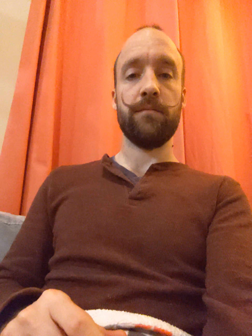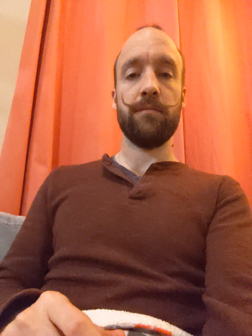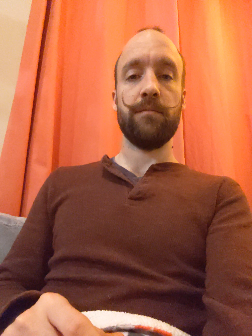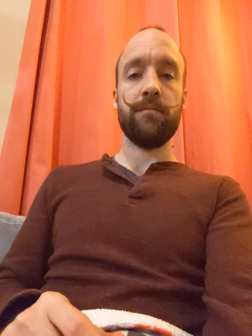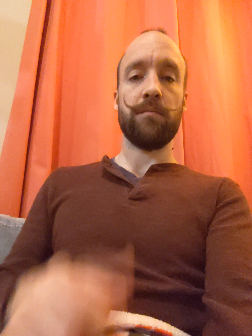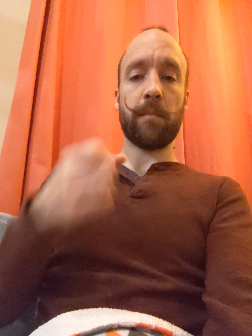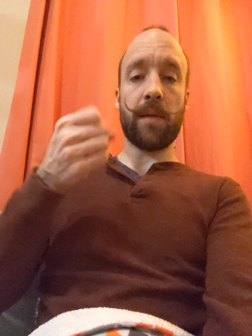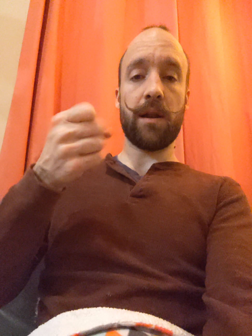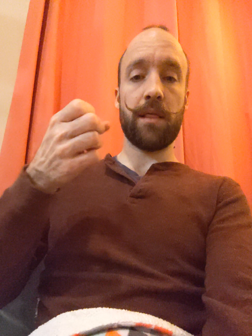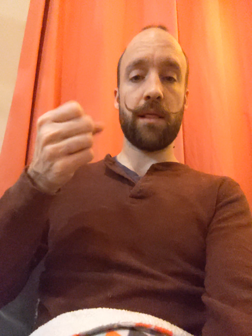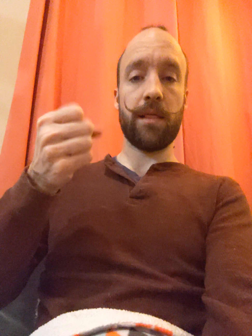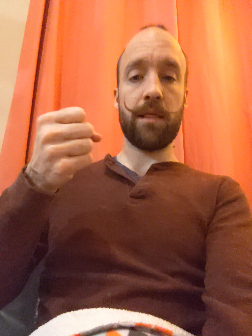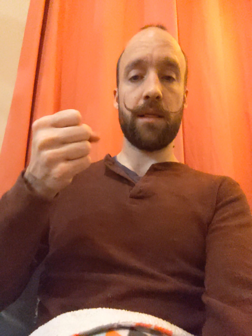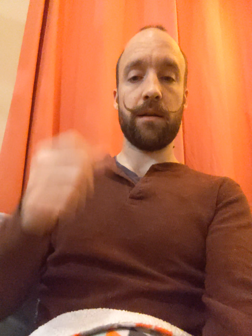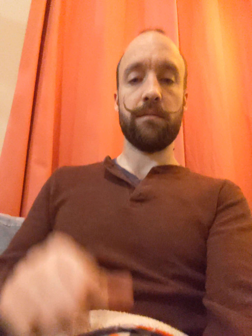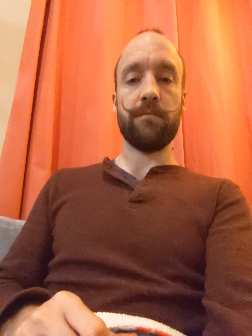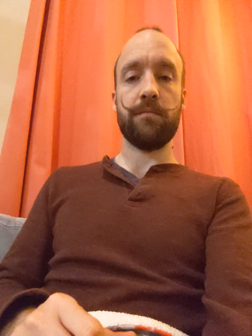milk